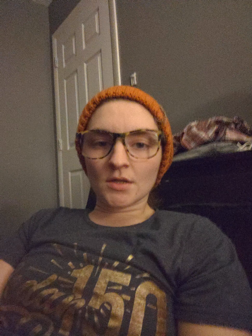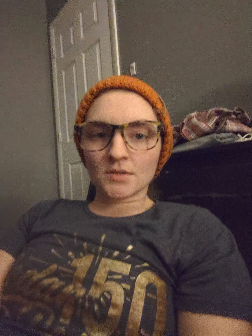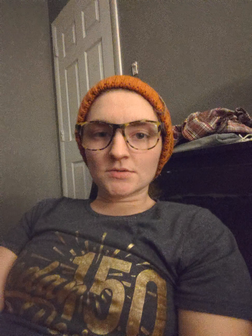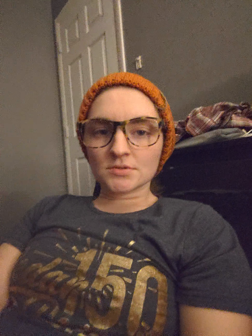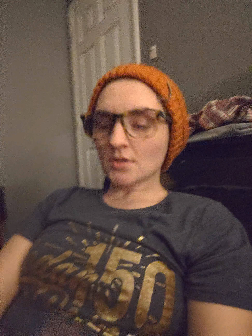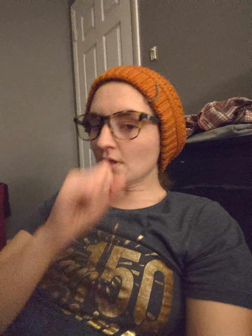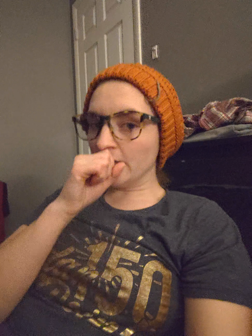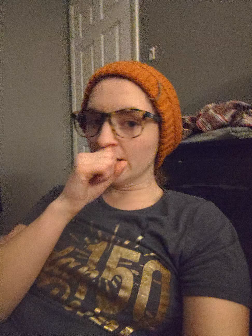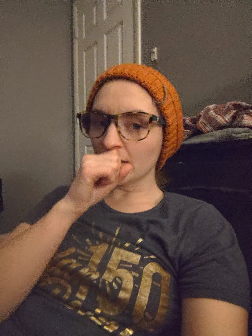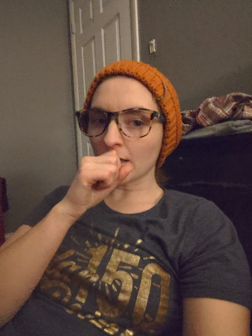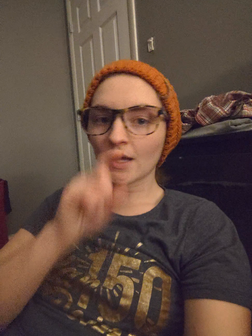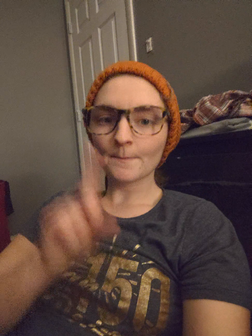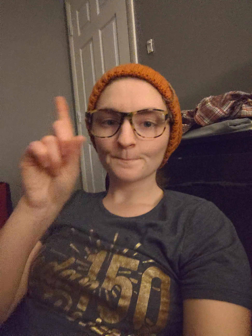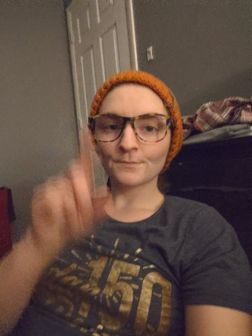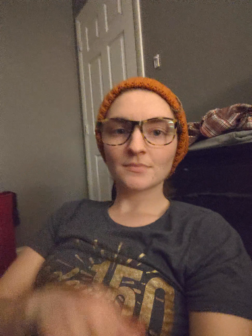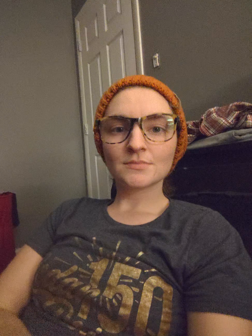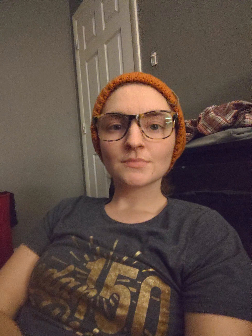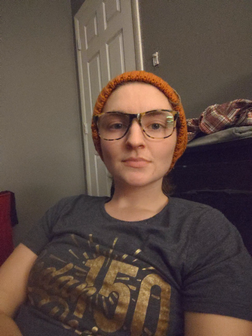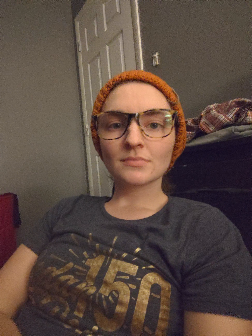up